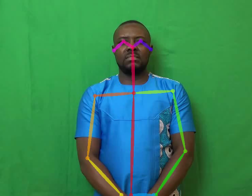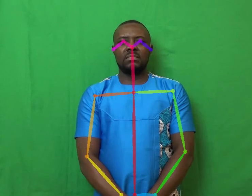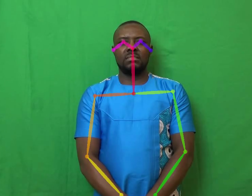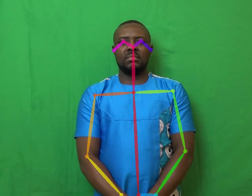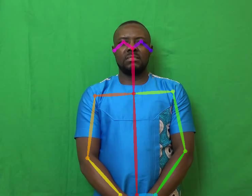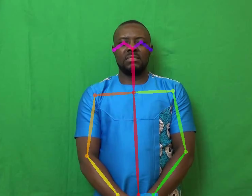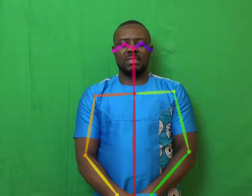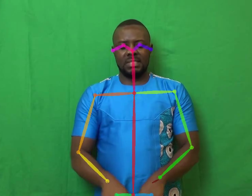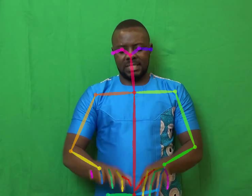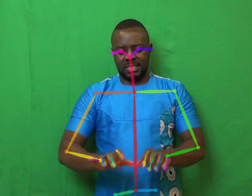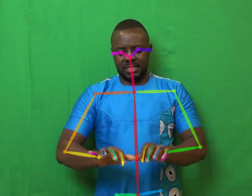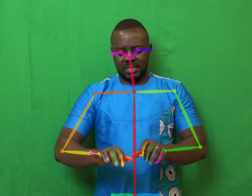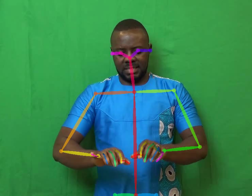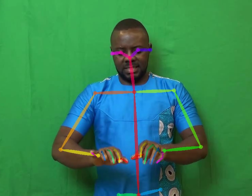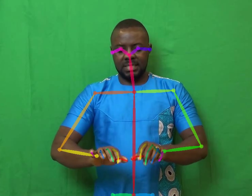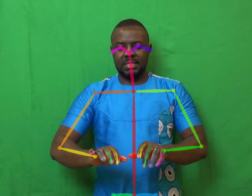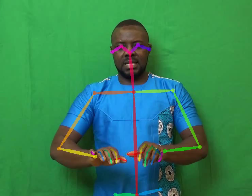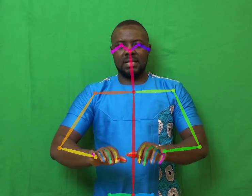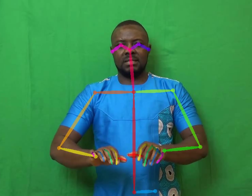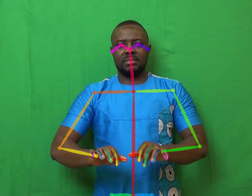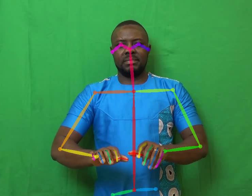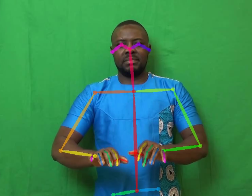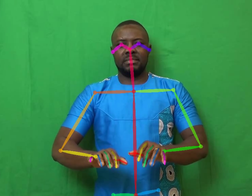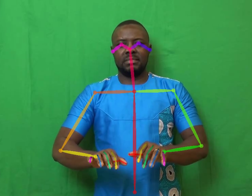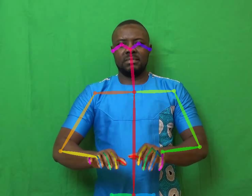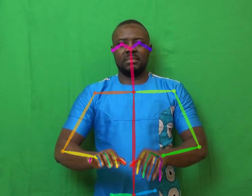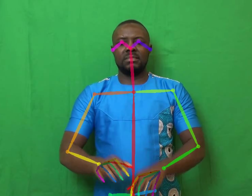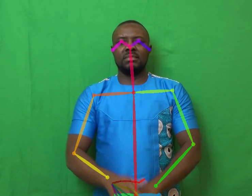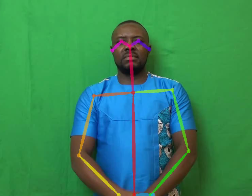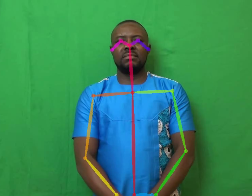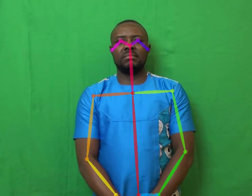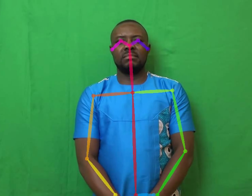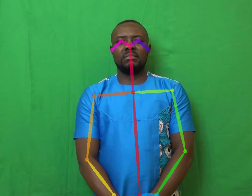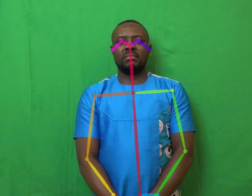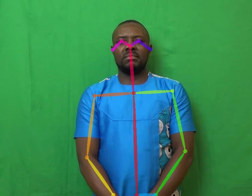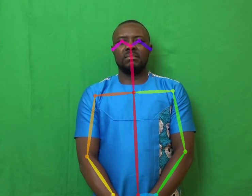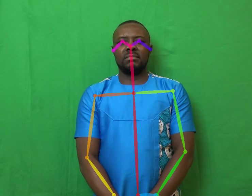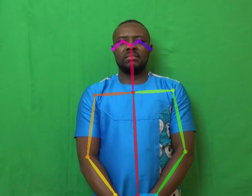keyboard